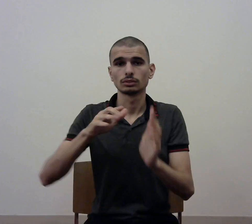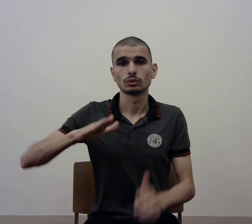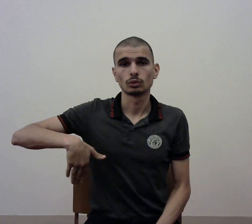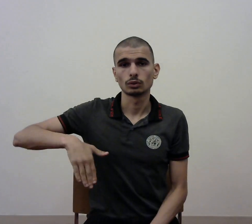sonra